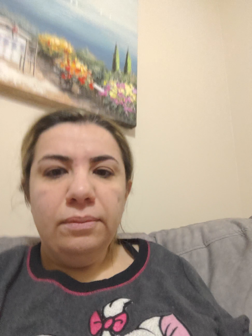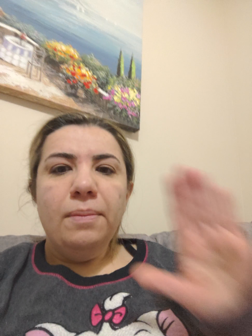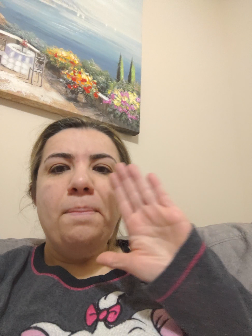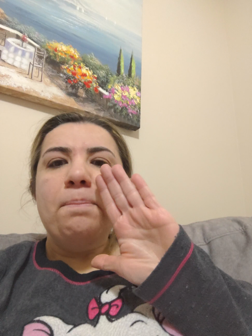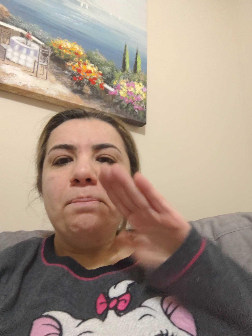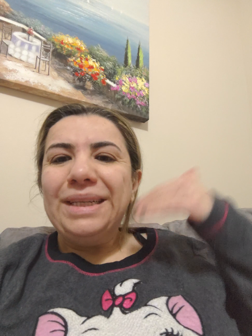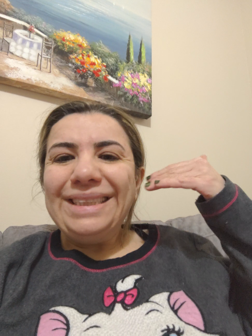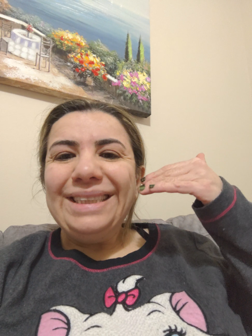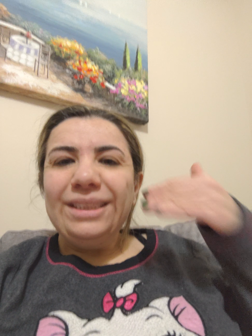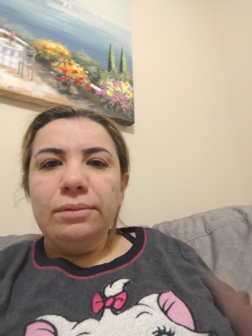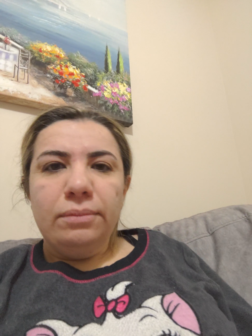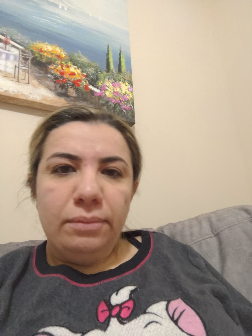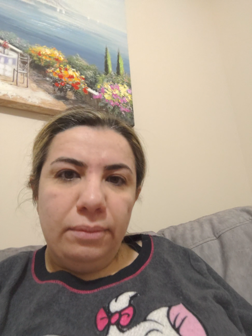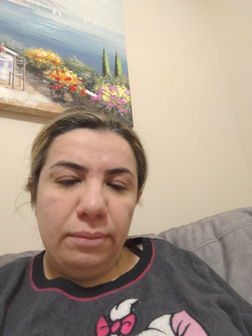smile